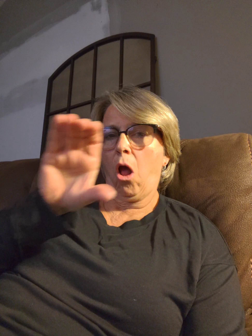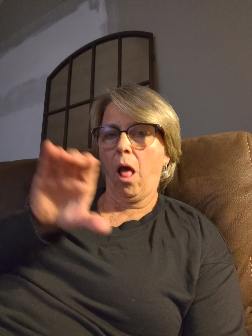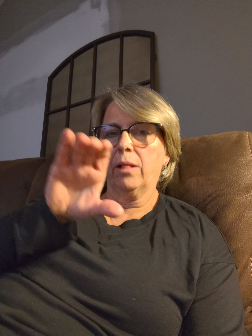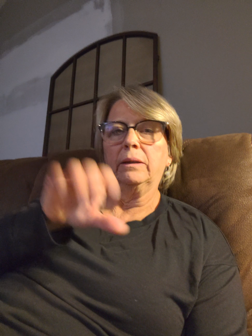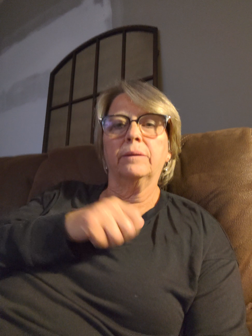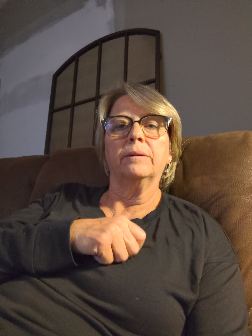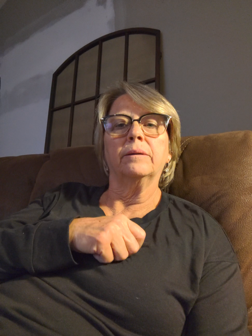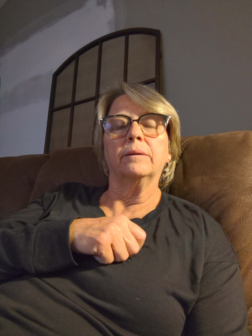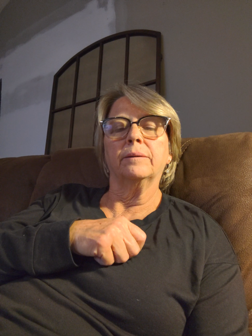chocolate